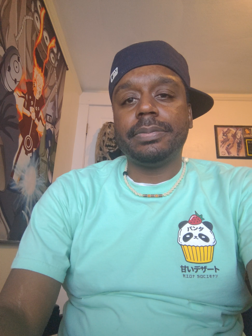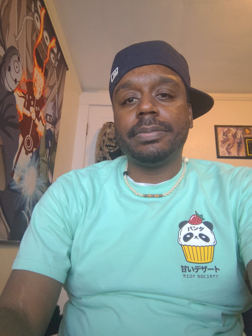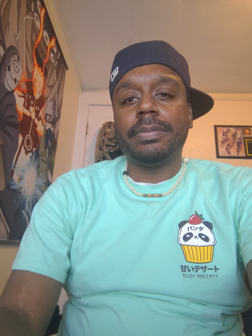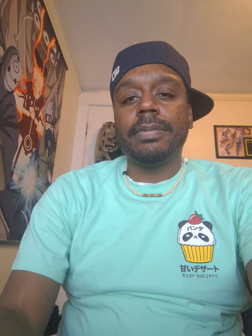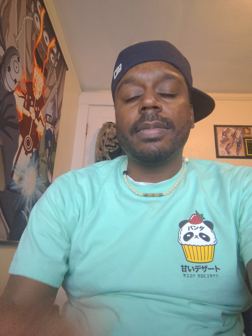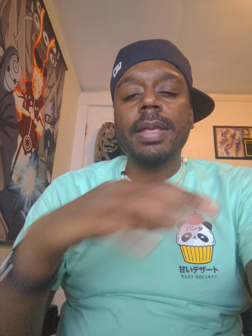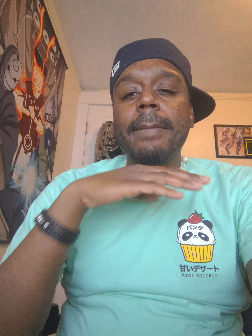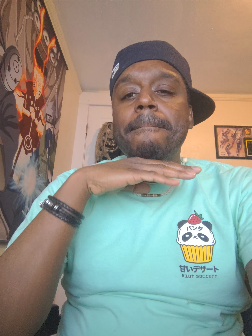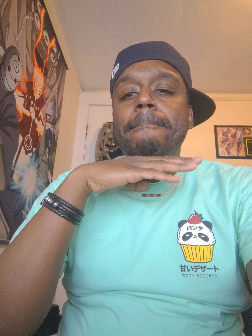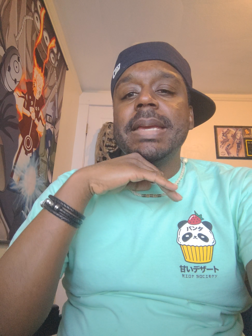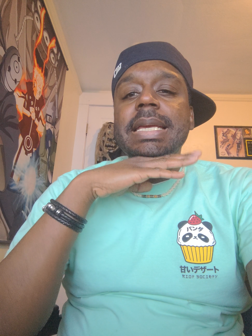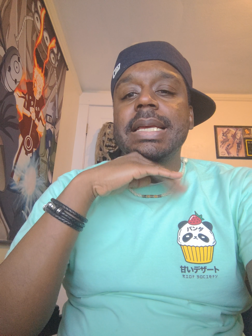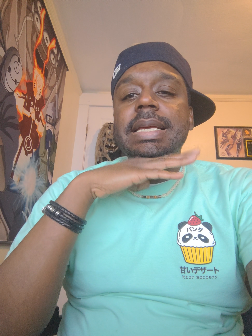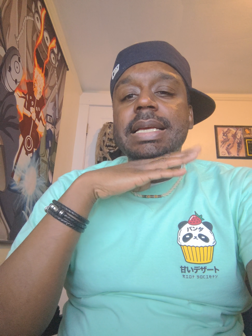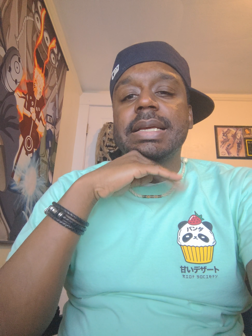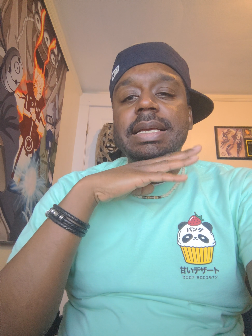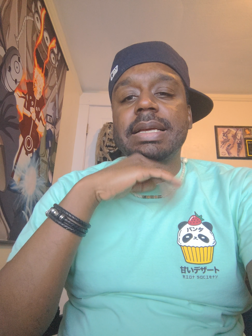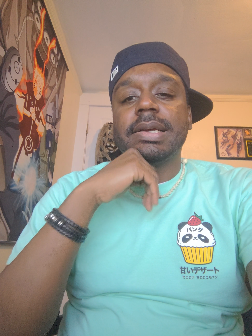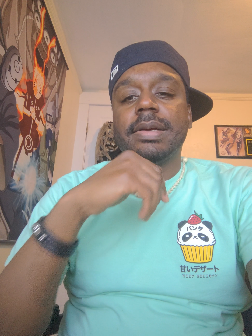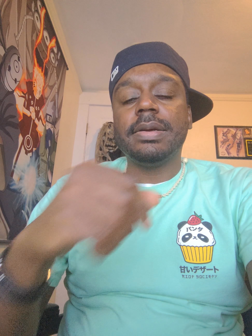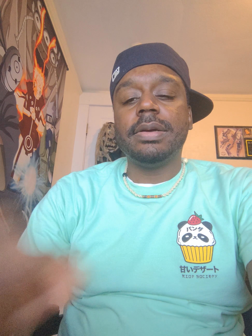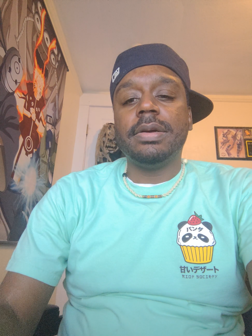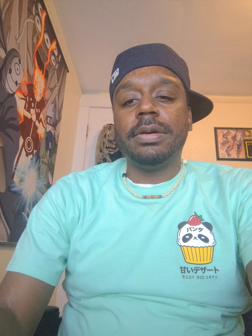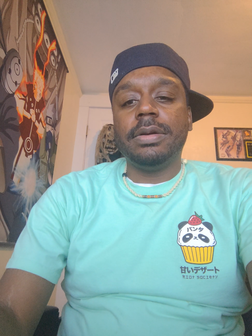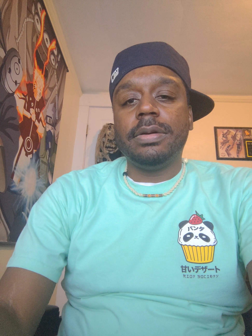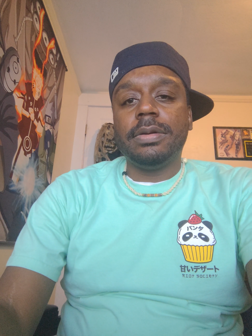pig